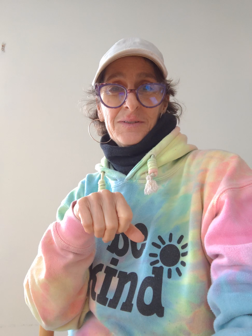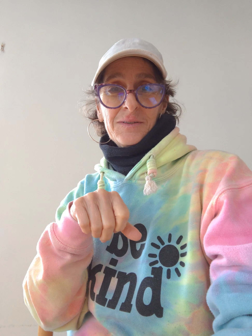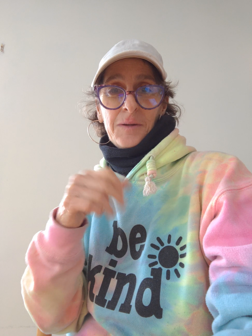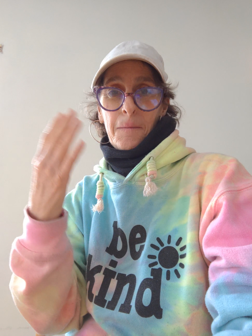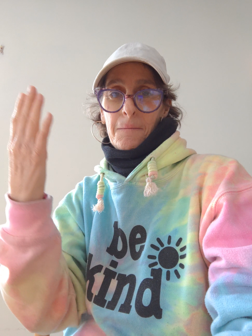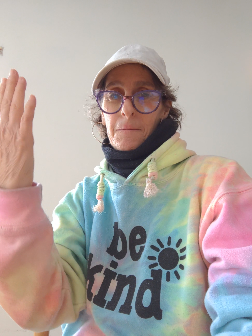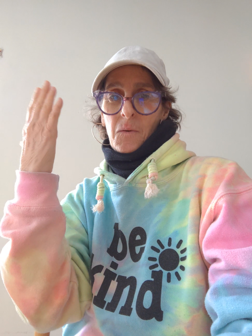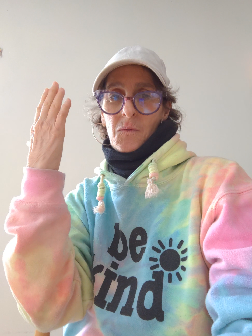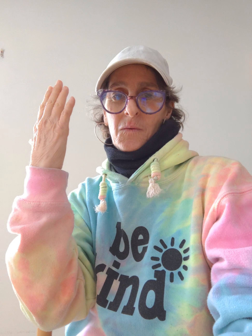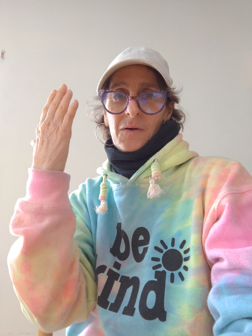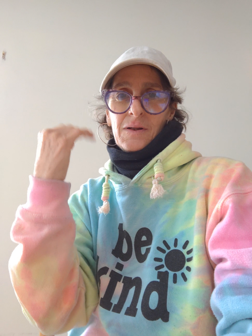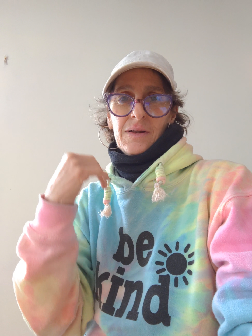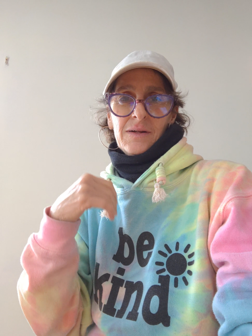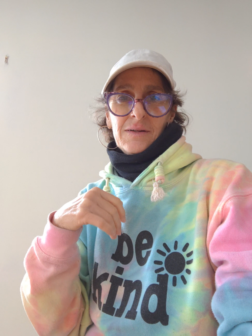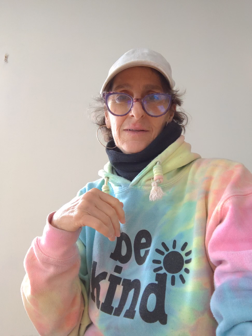morning